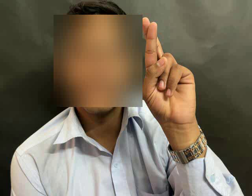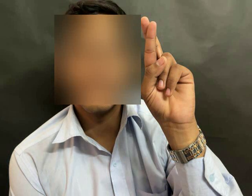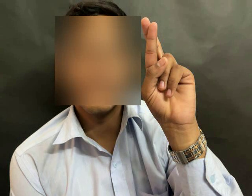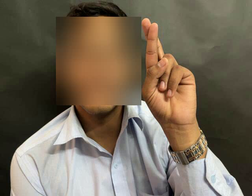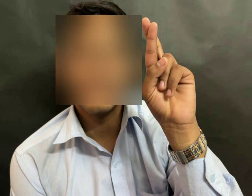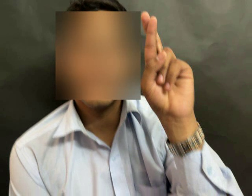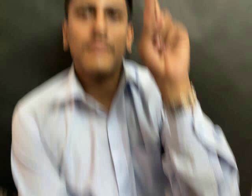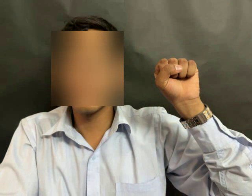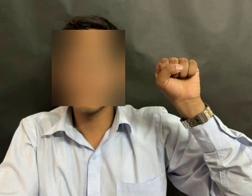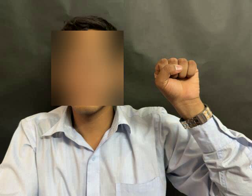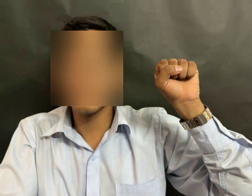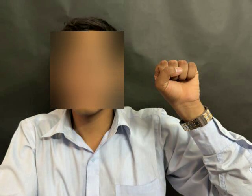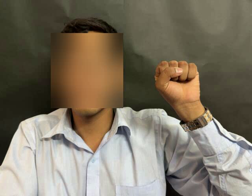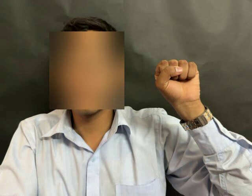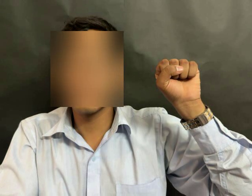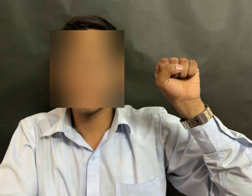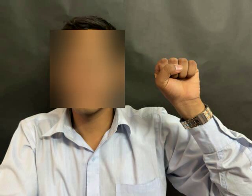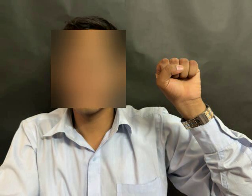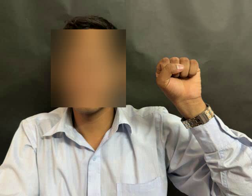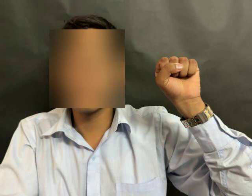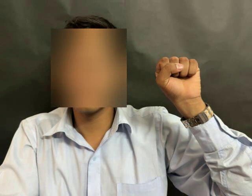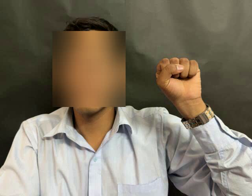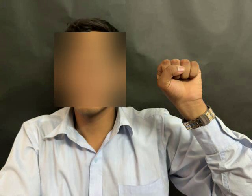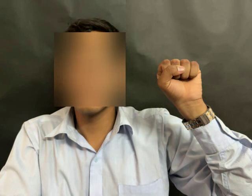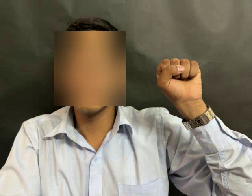S